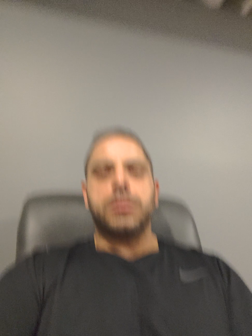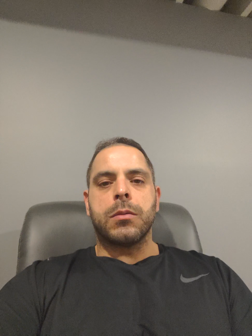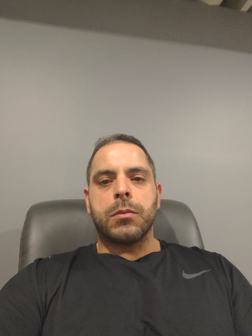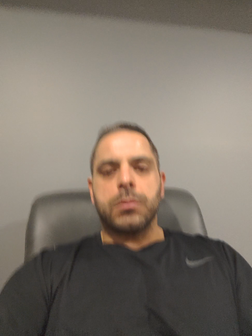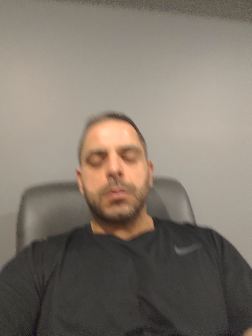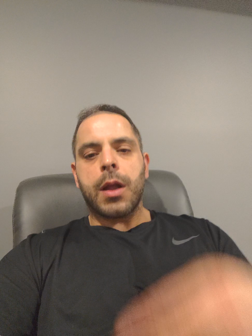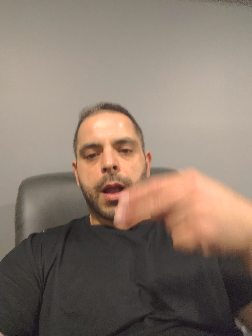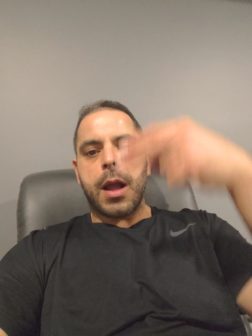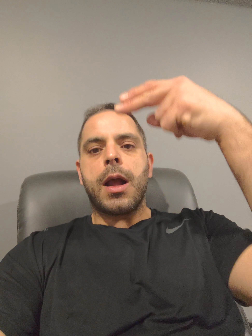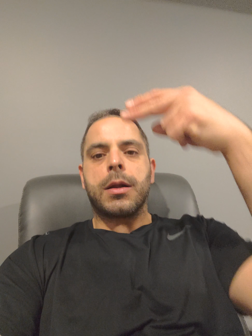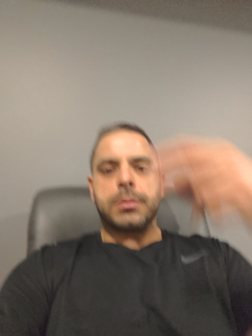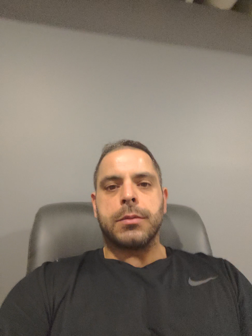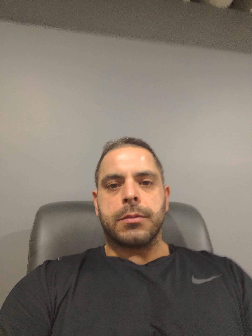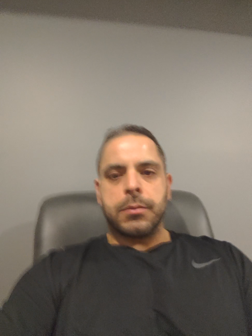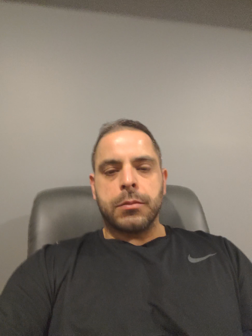high